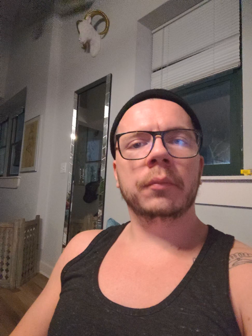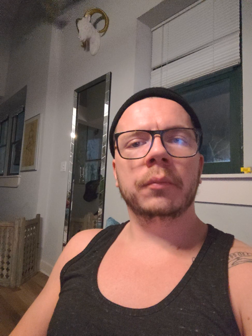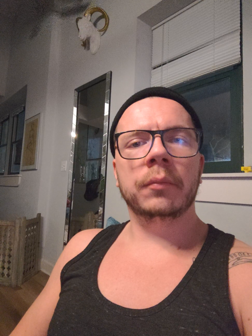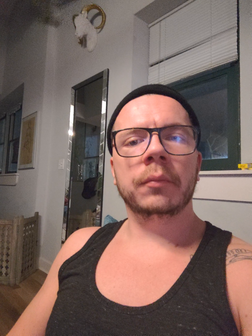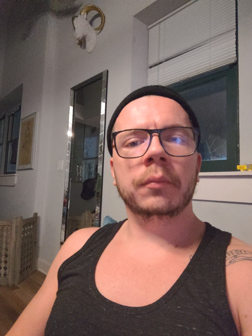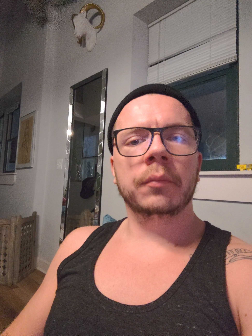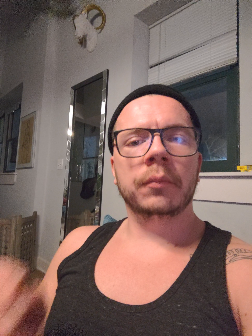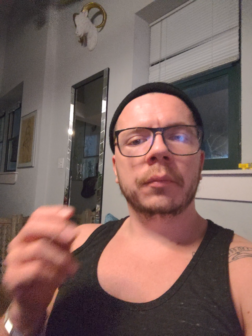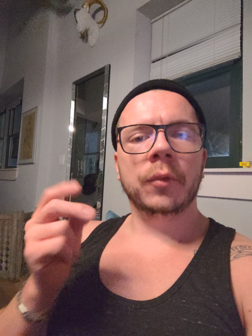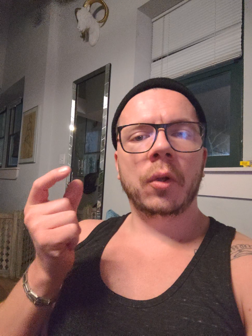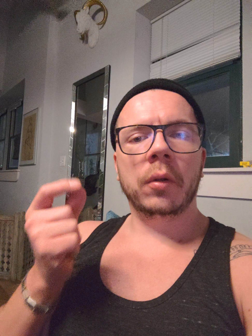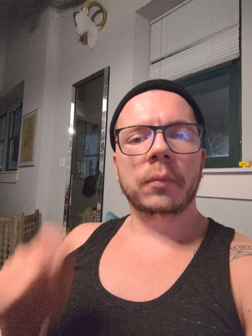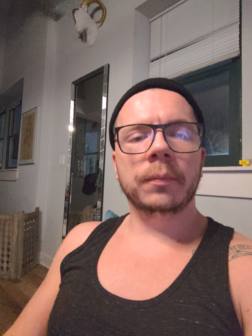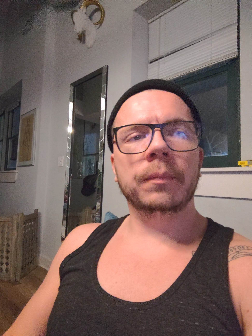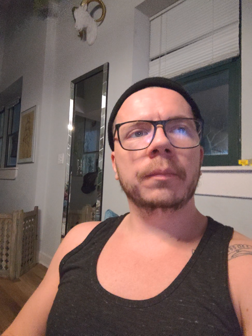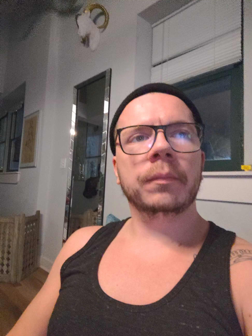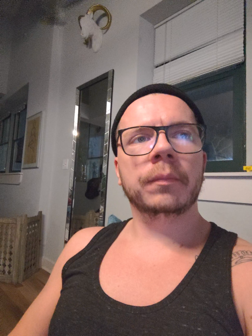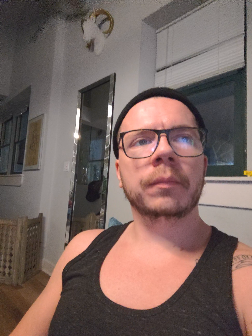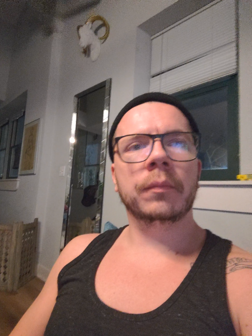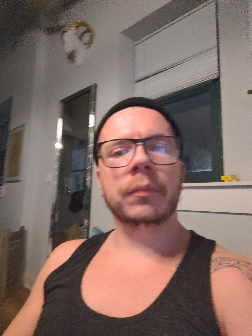dog